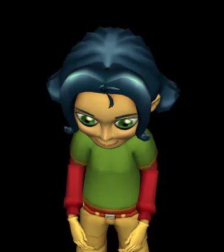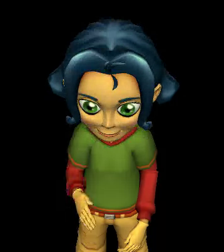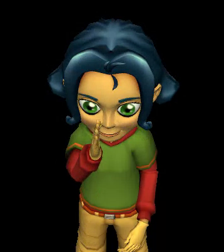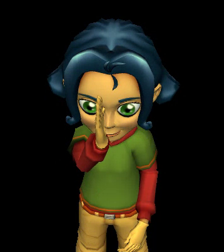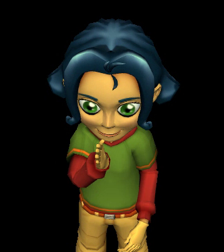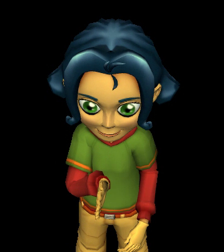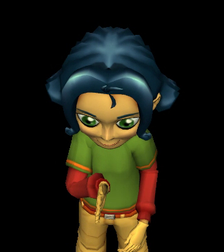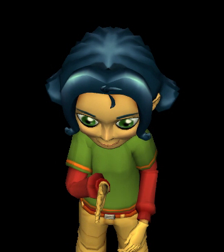مباشرة